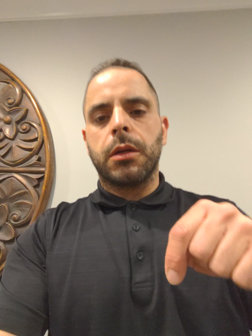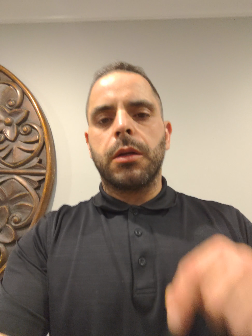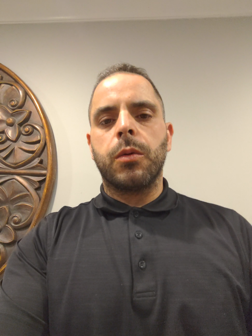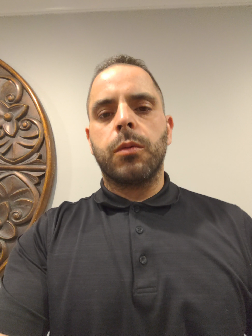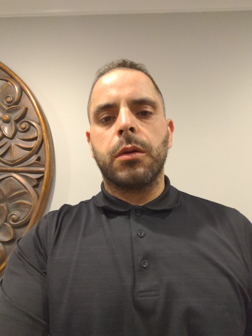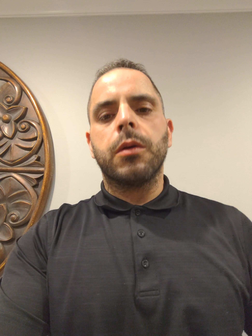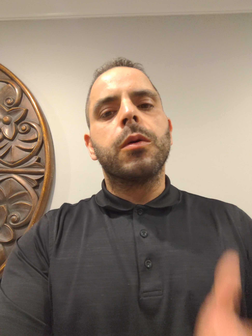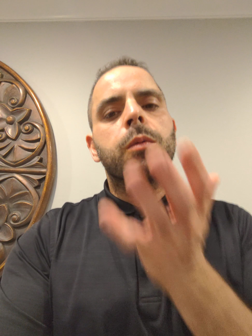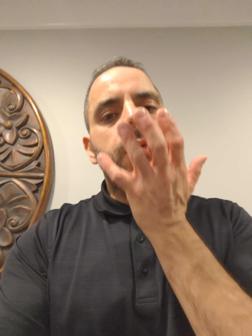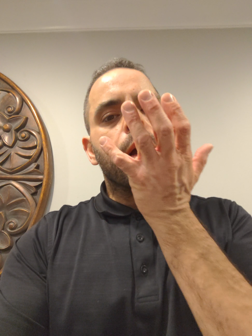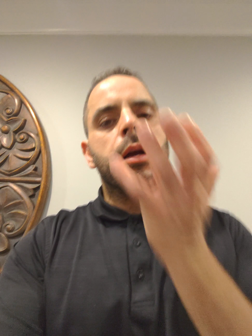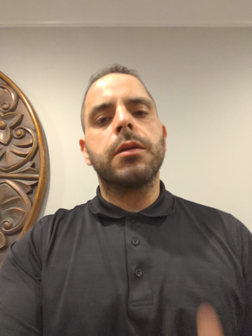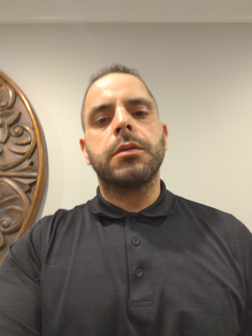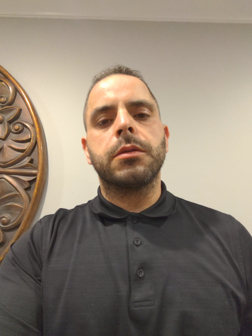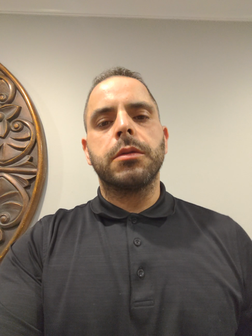grass